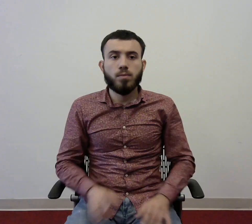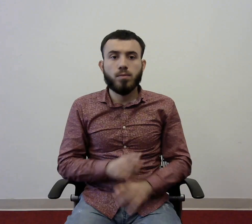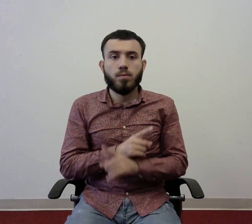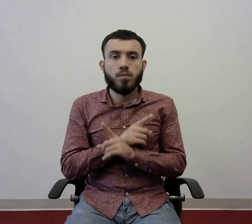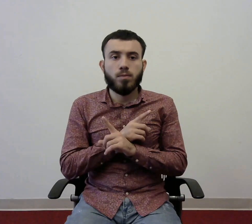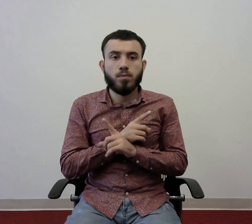ölən